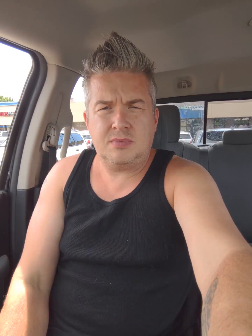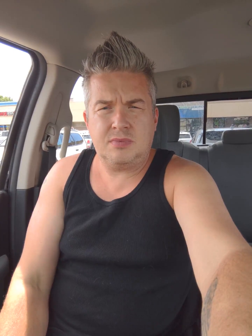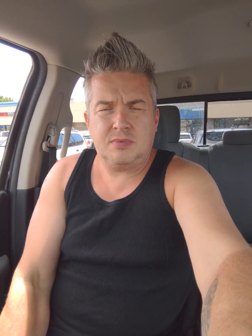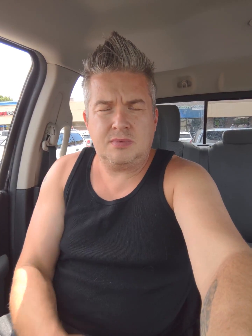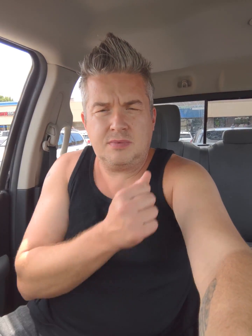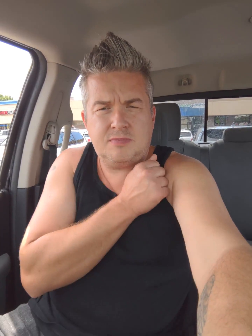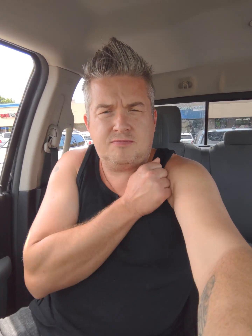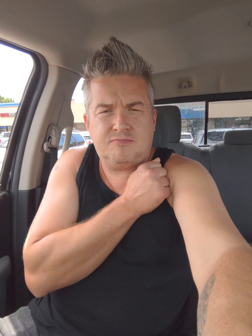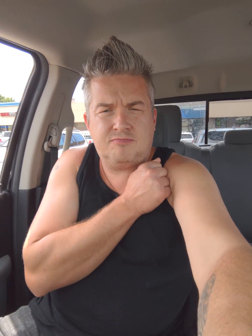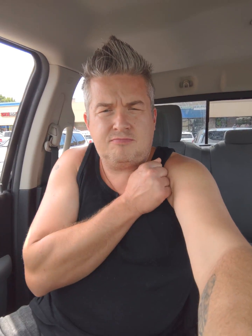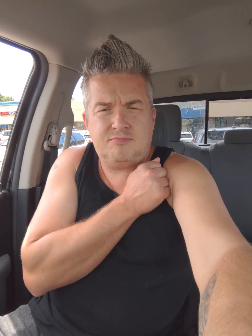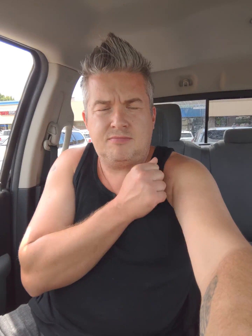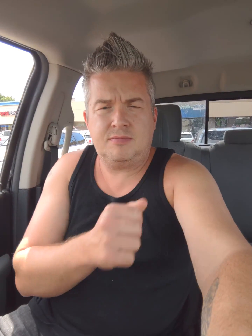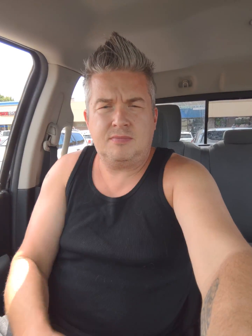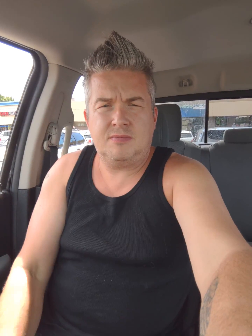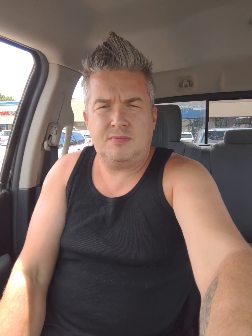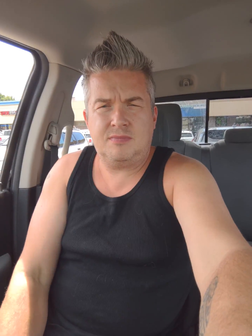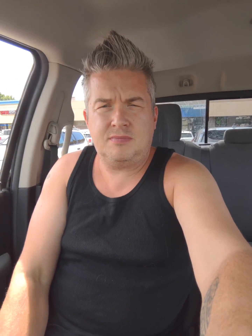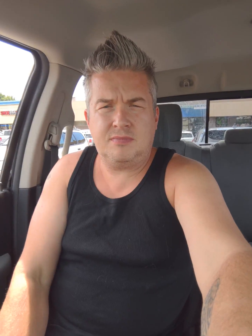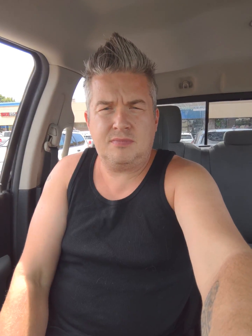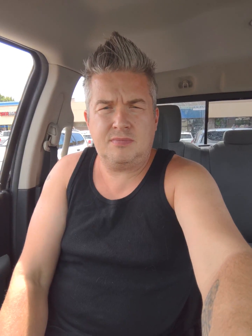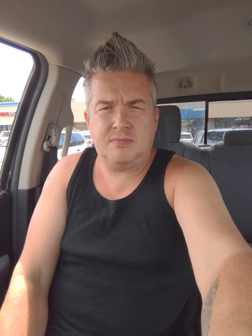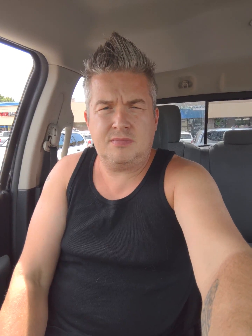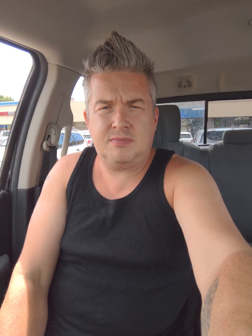hug